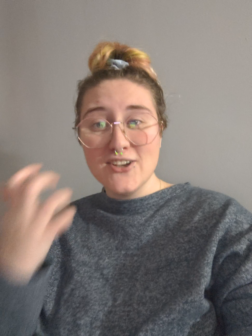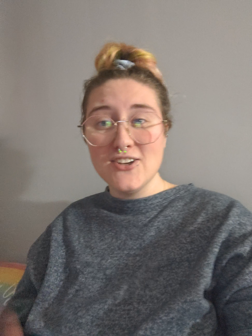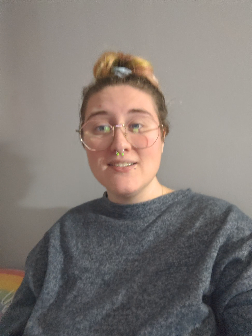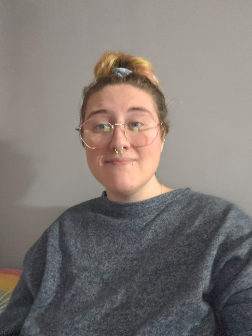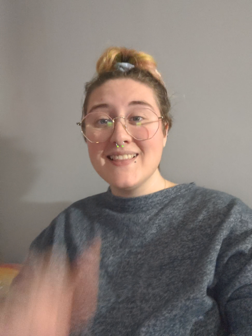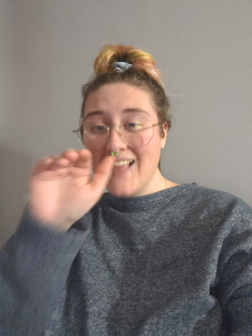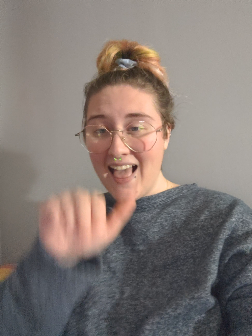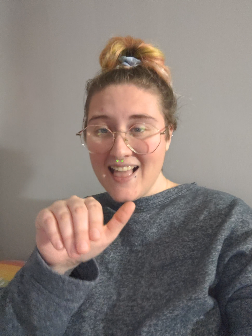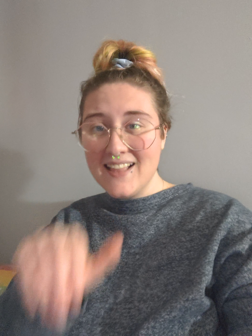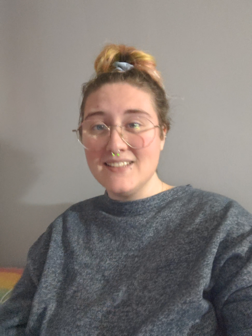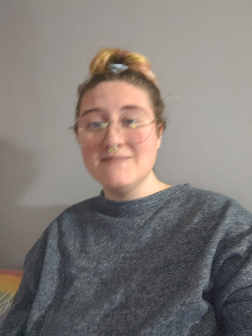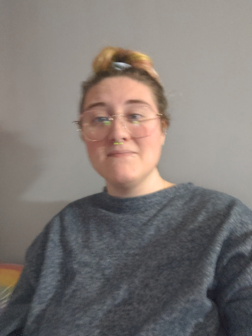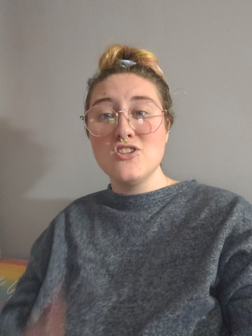night